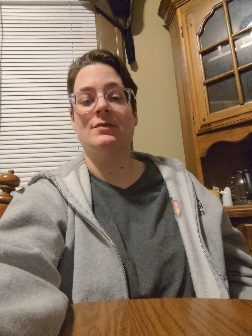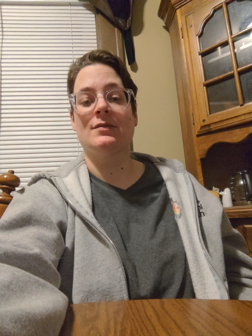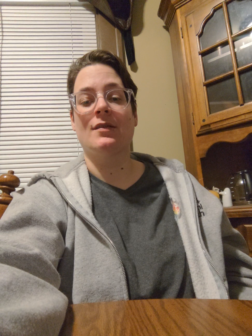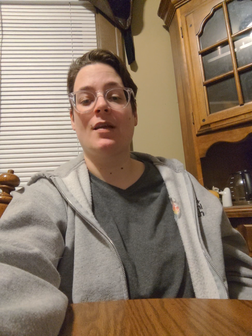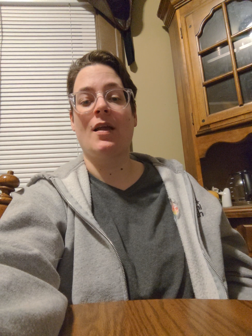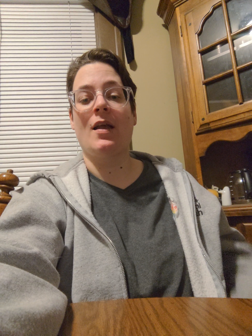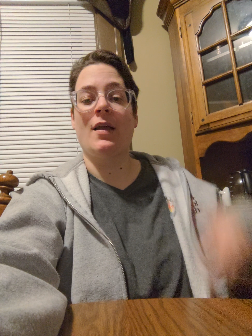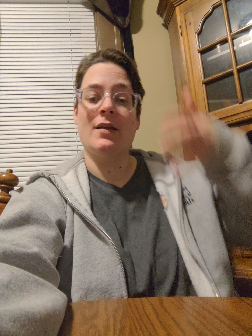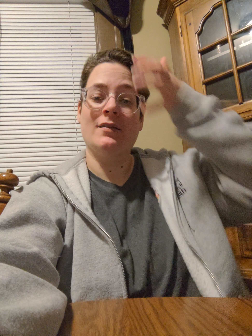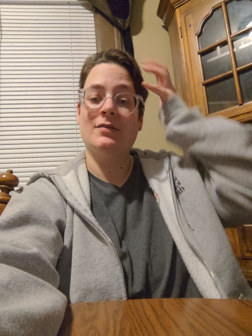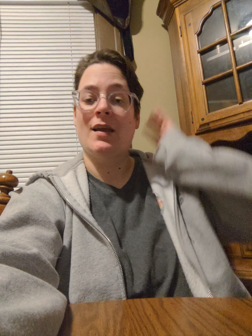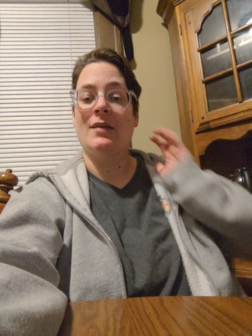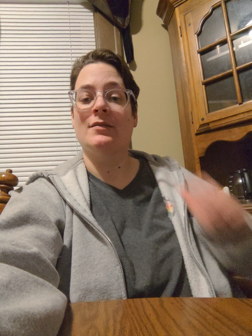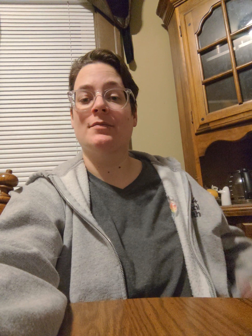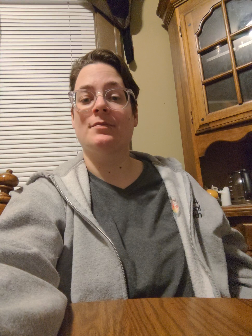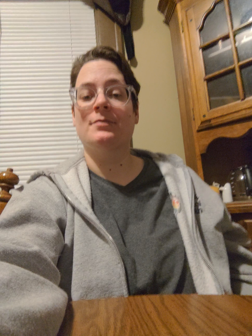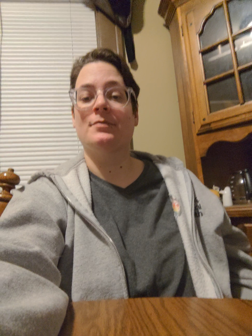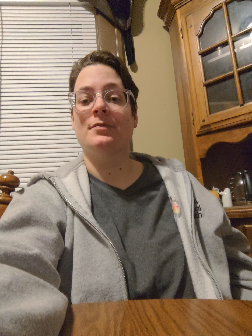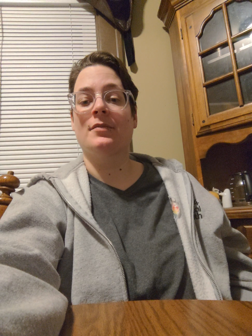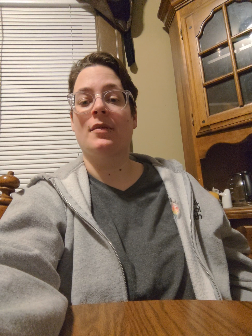lion